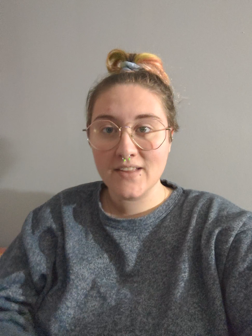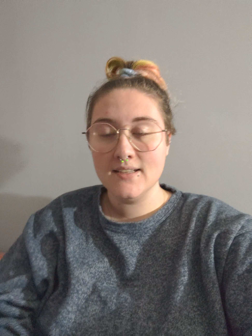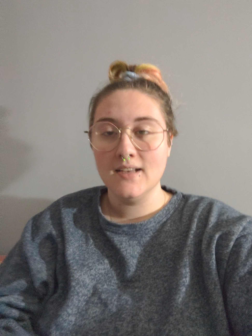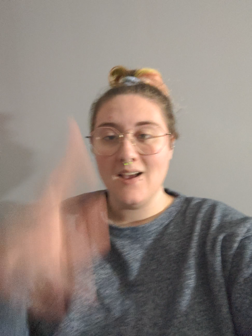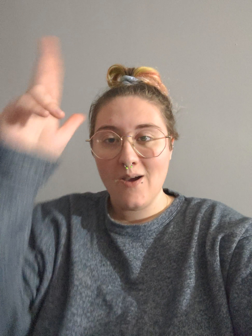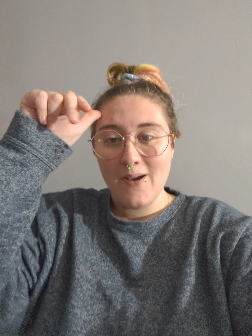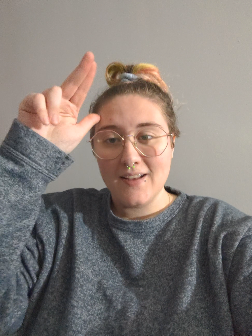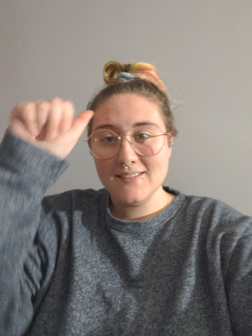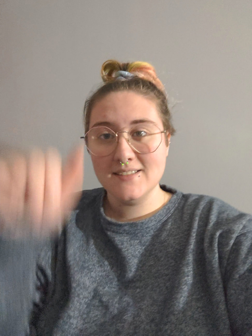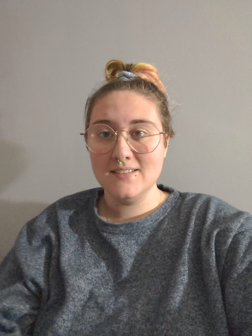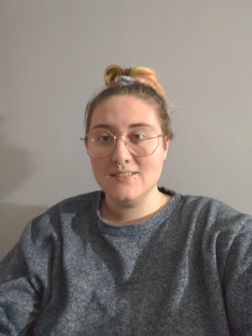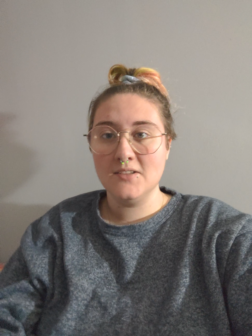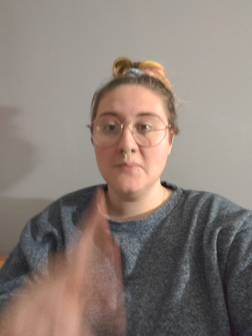horse